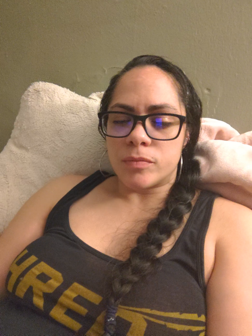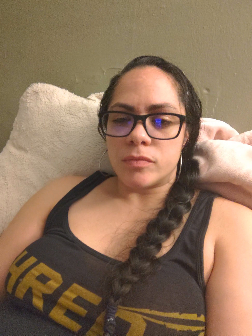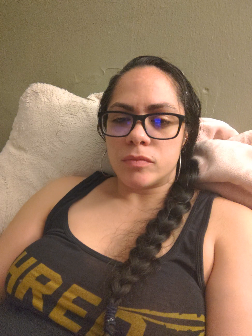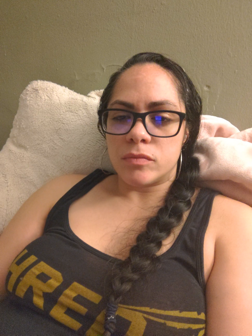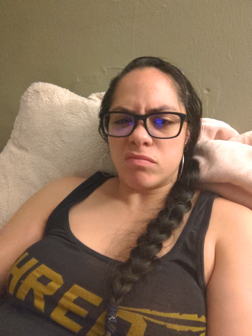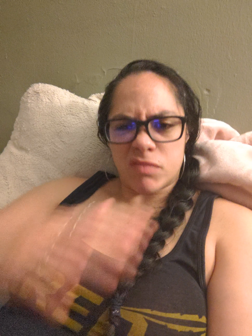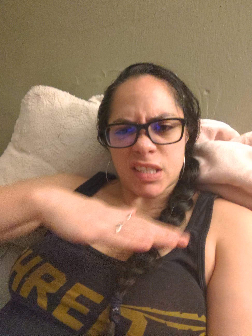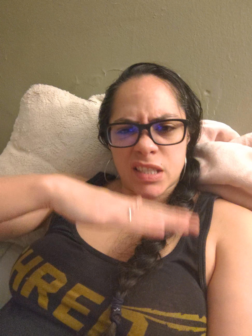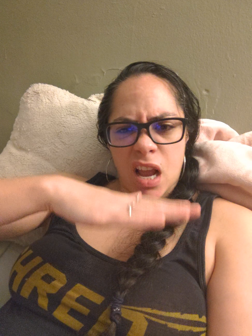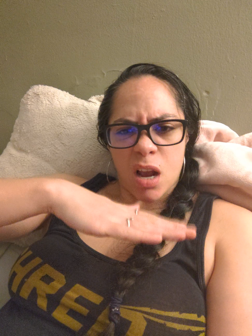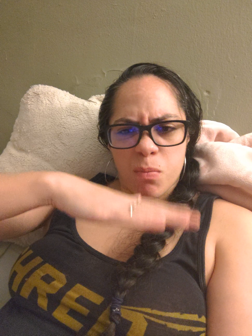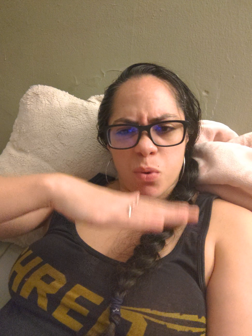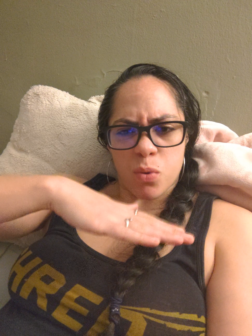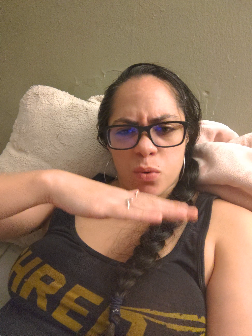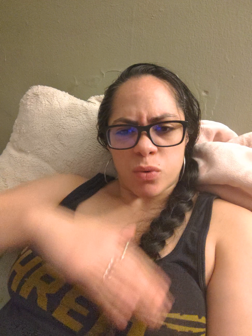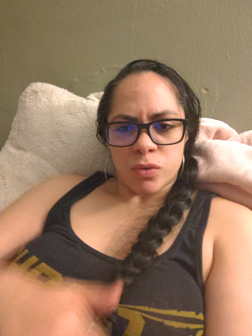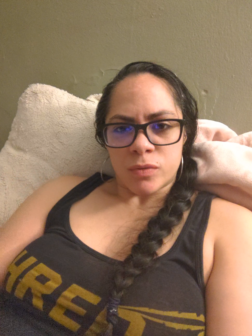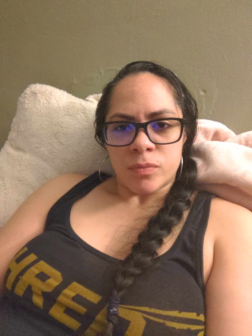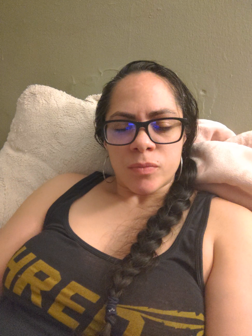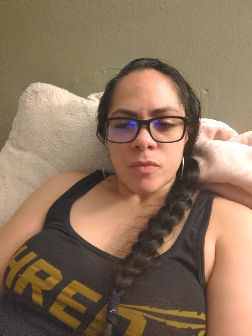table